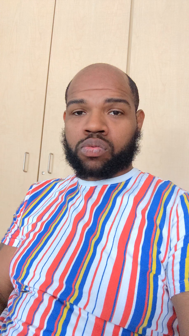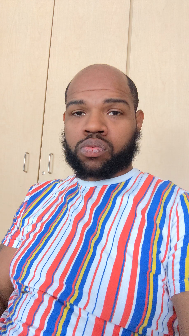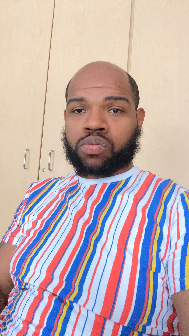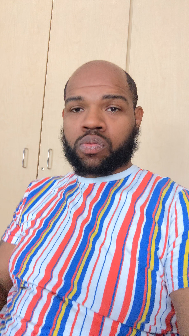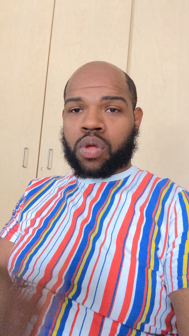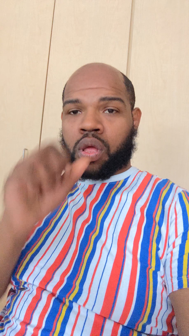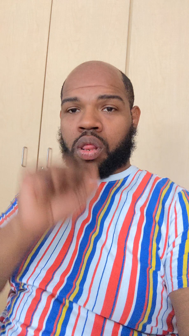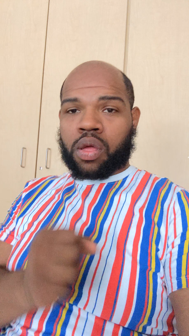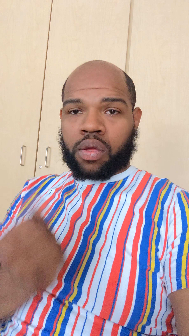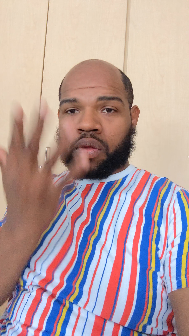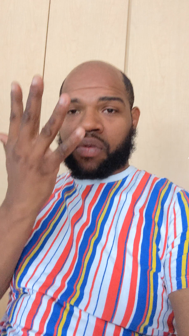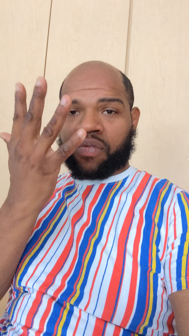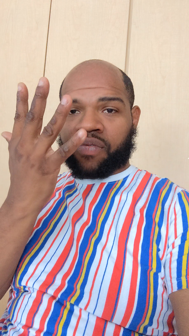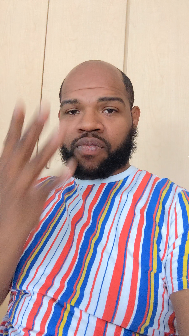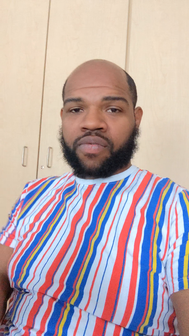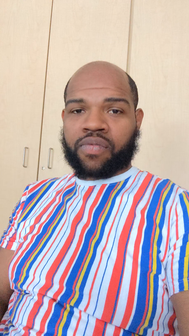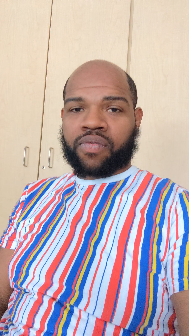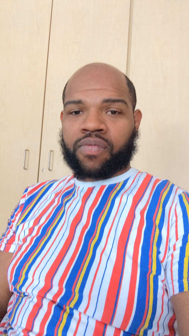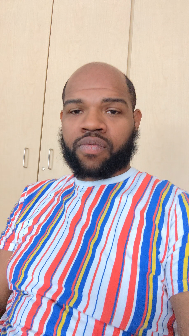gloves